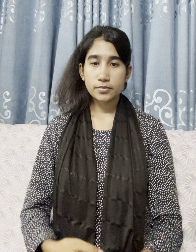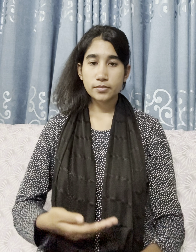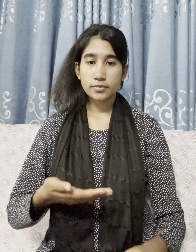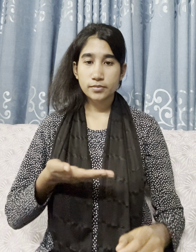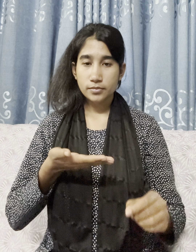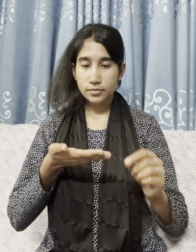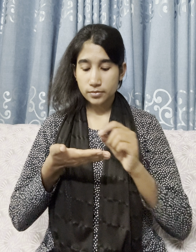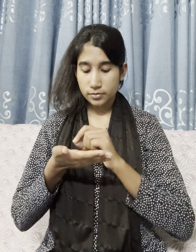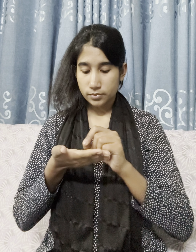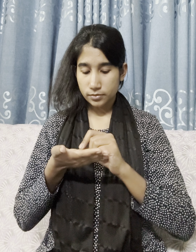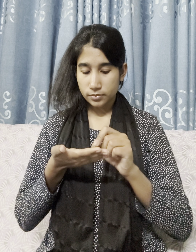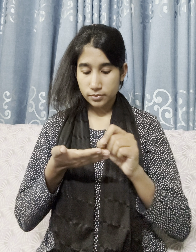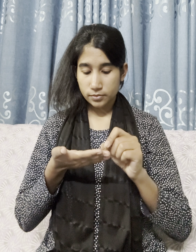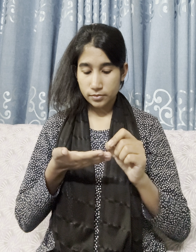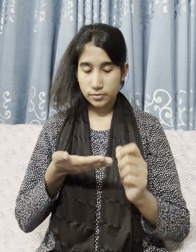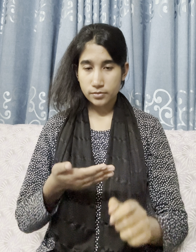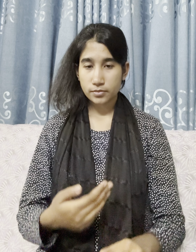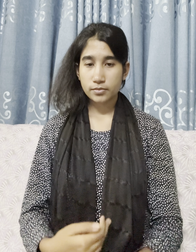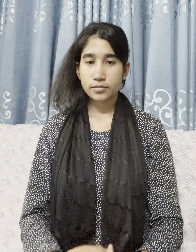লেখা